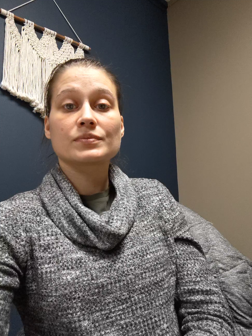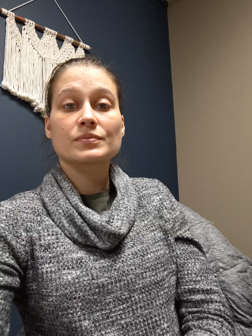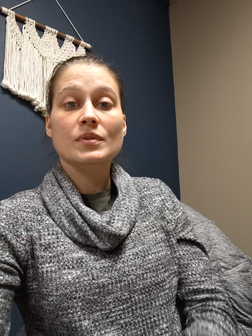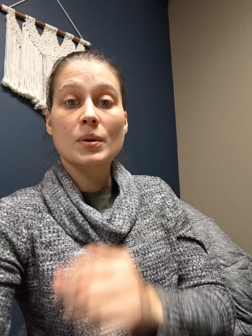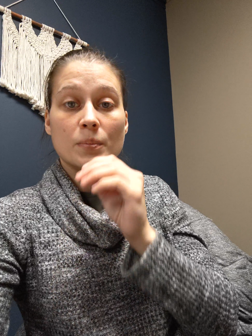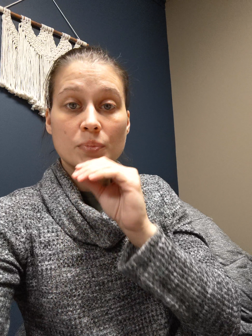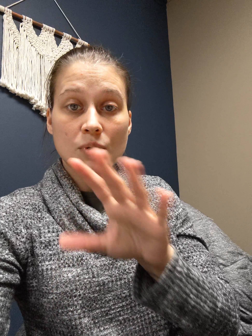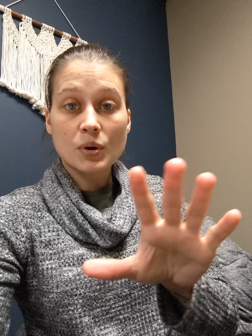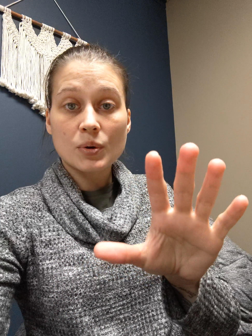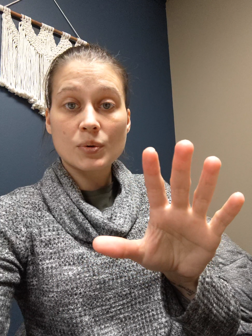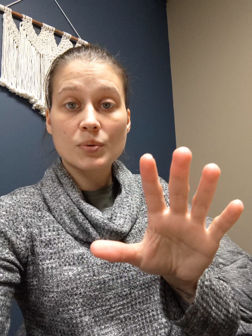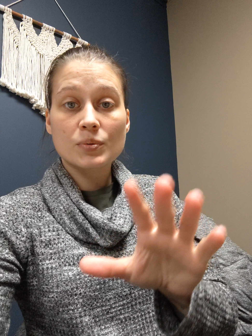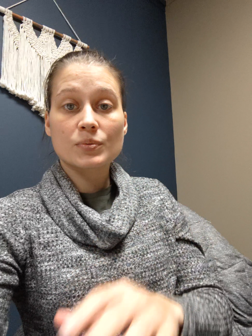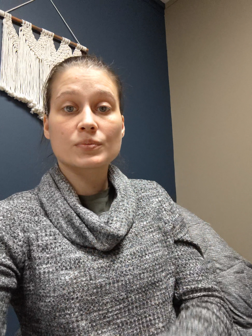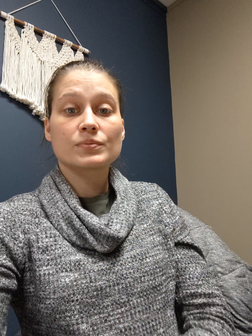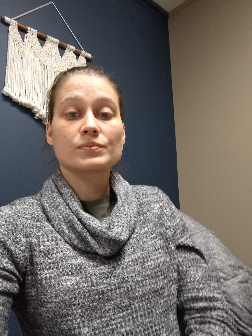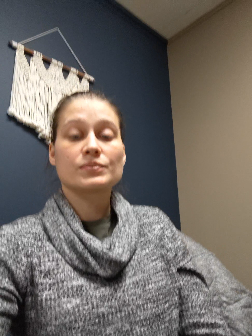blow